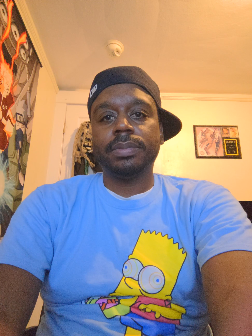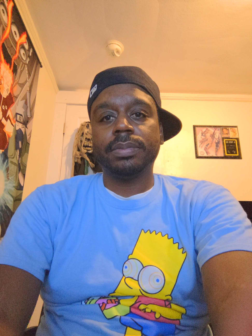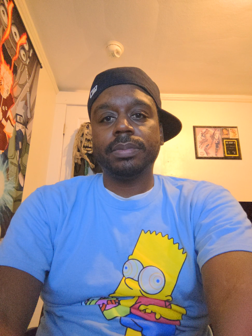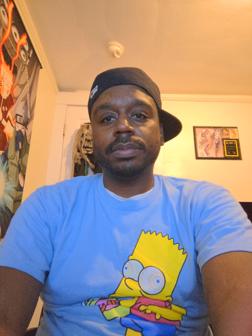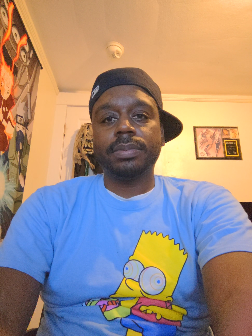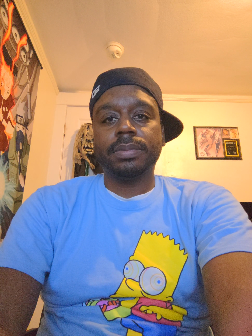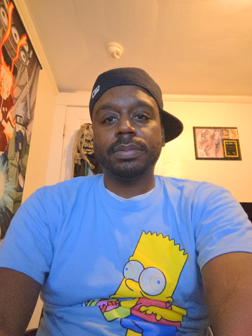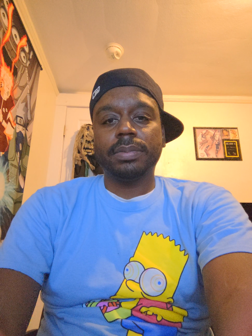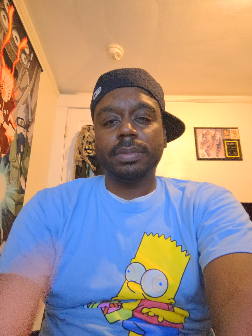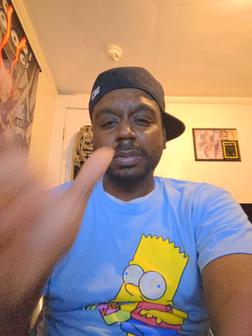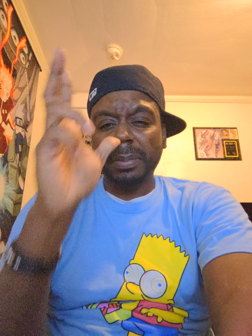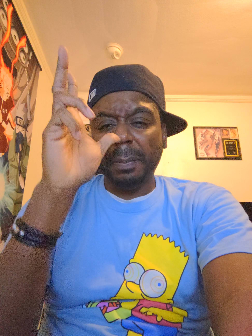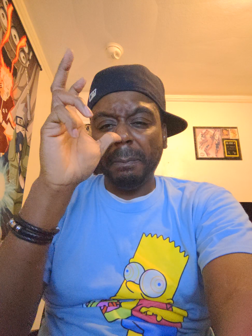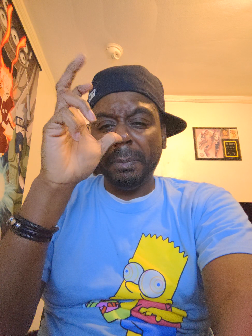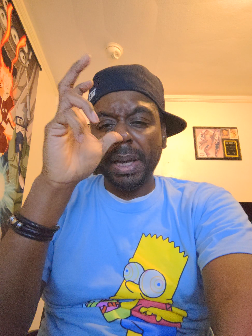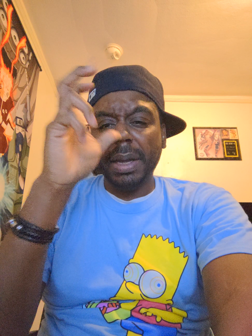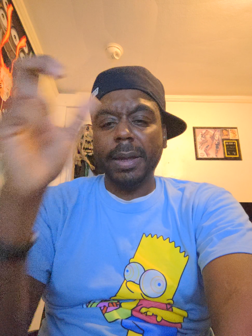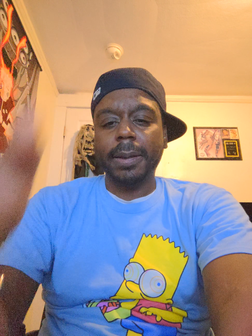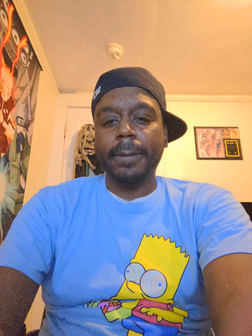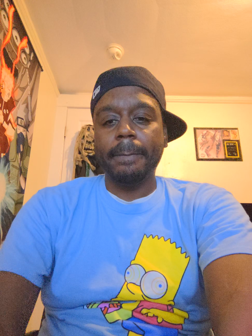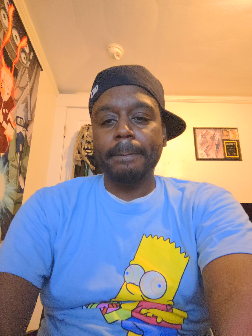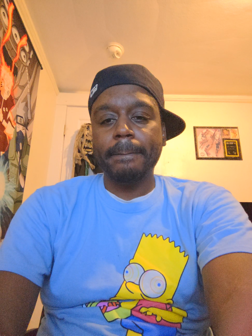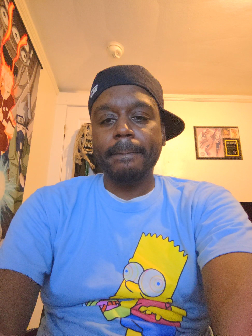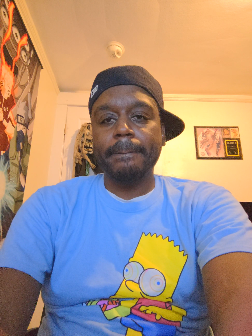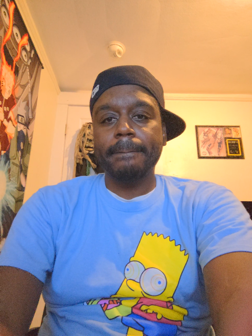bug